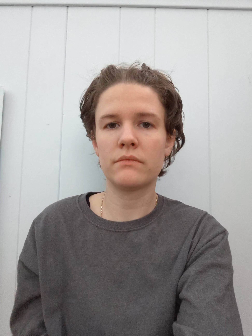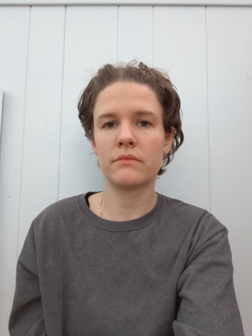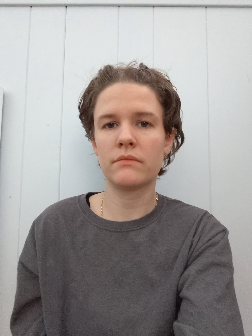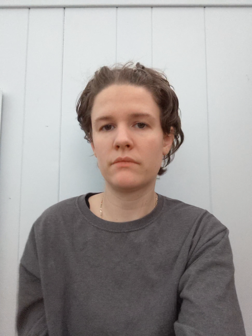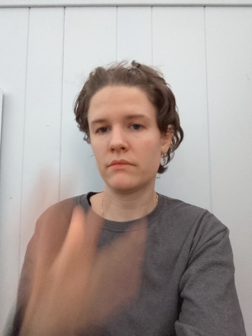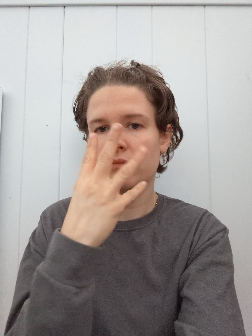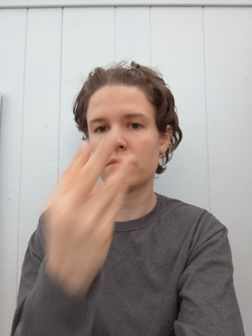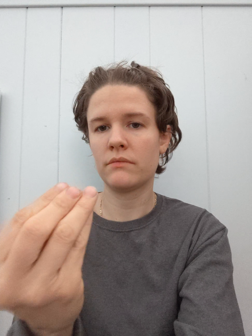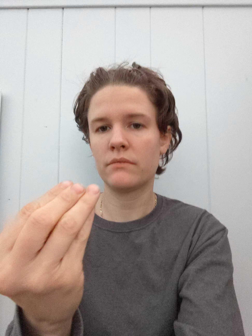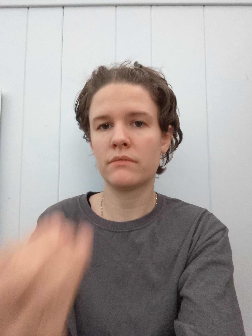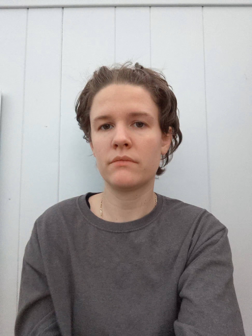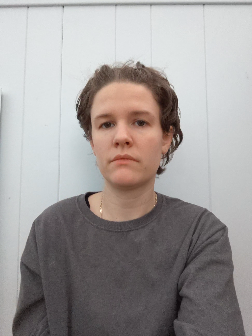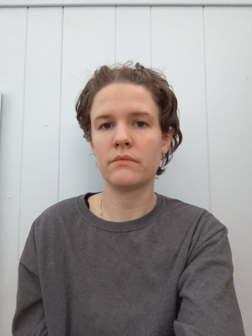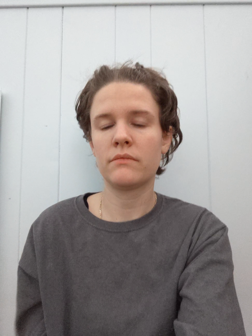wolf